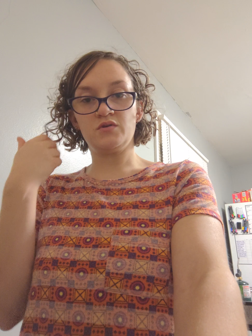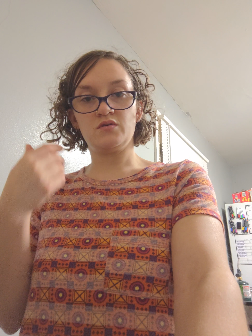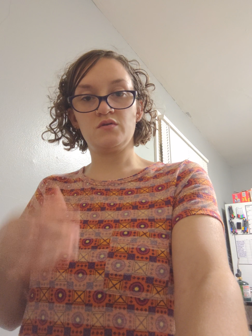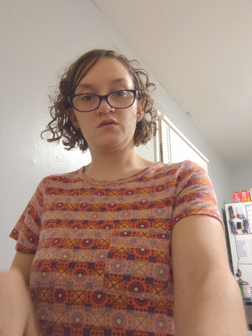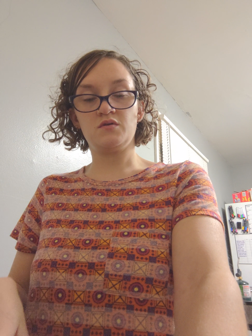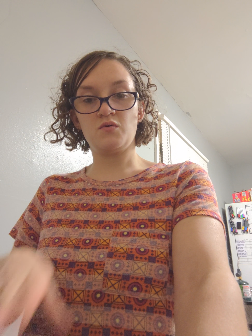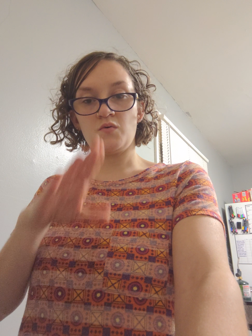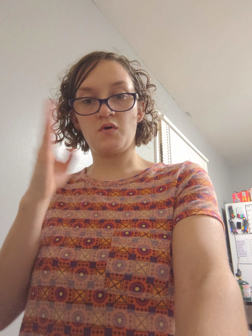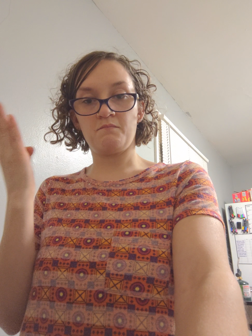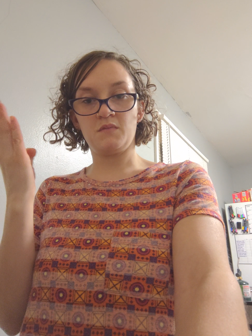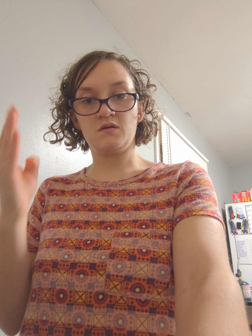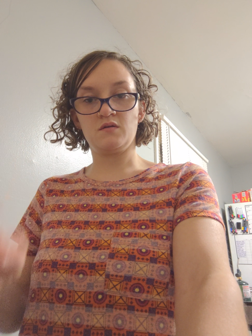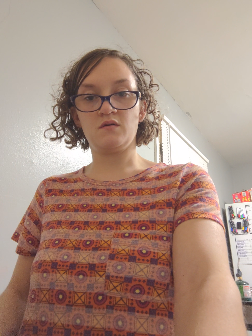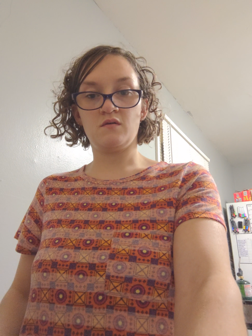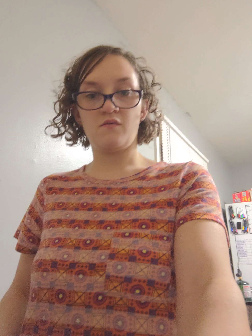open